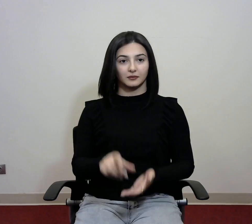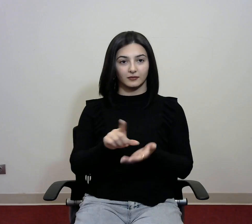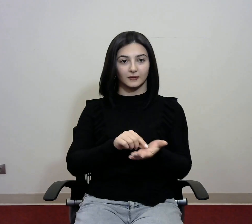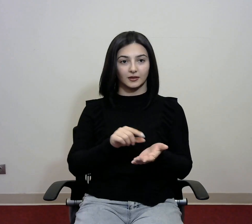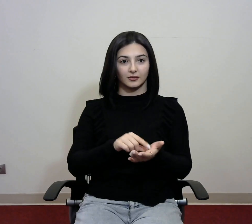pensiya